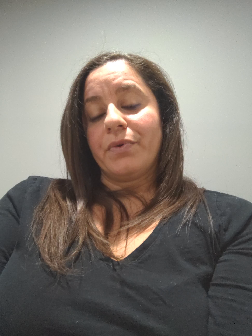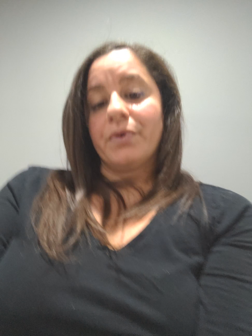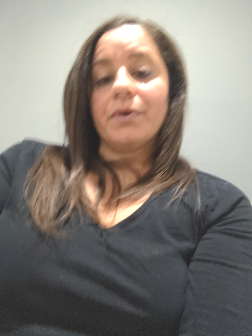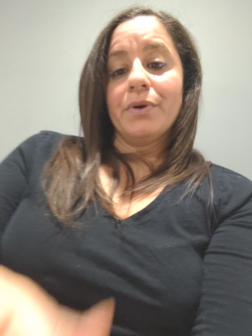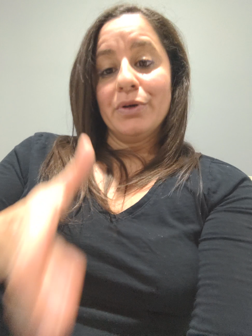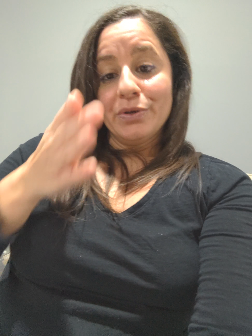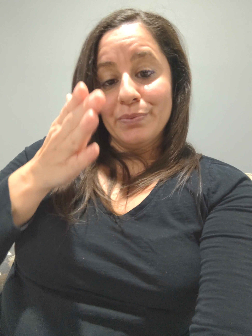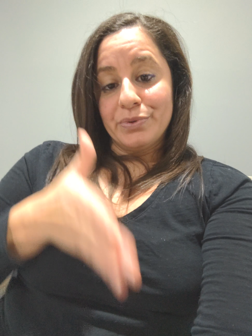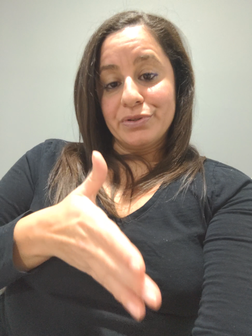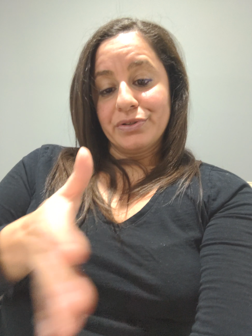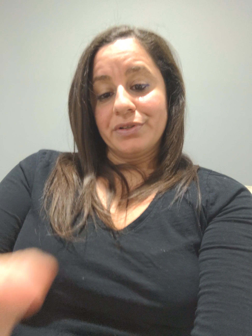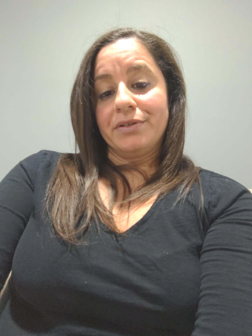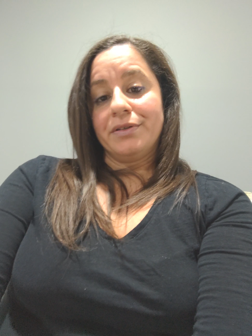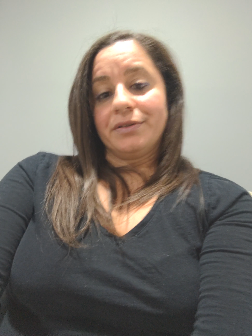person